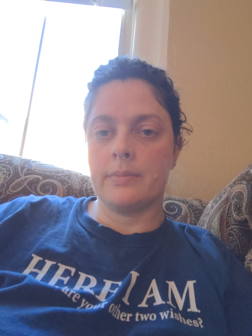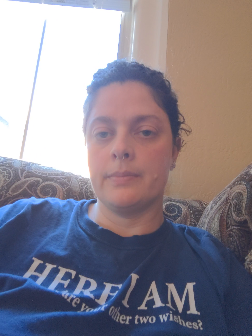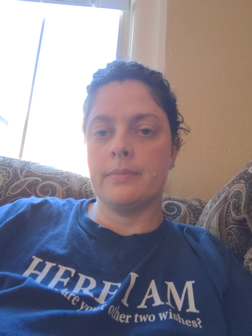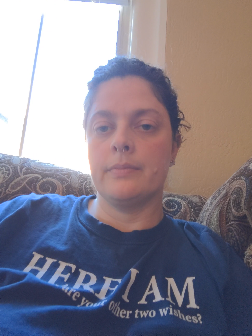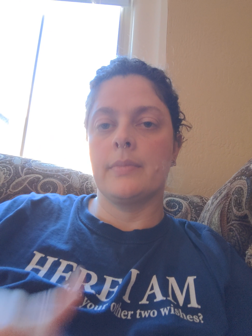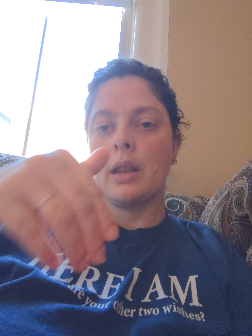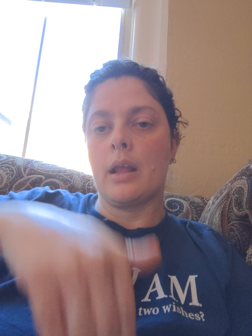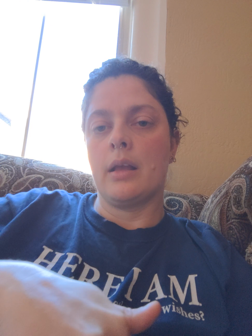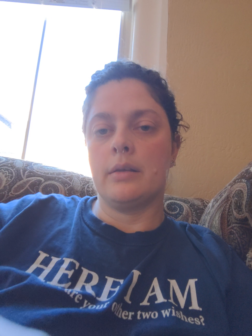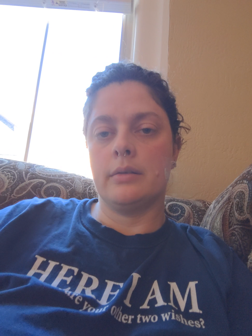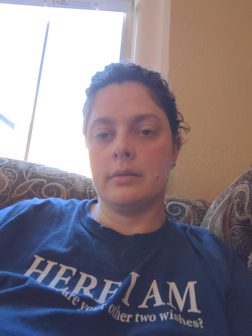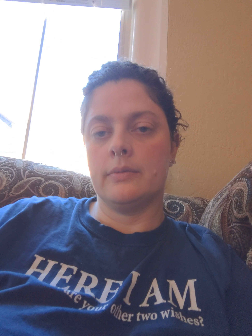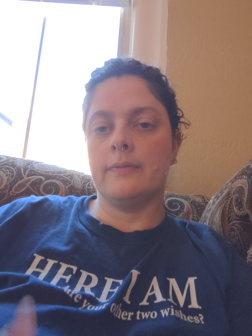night